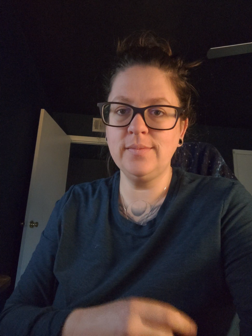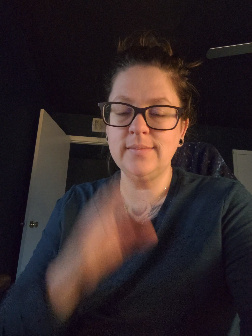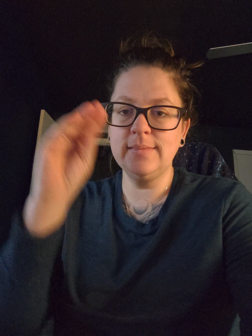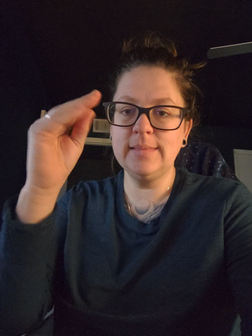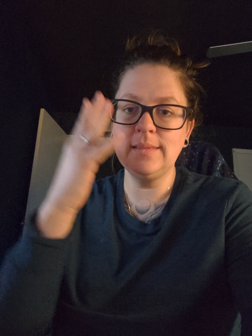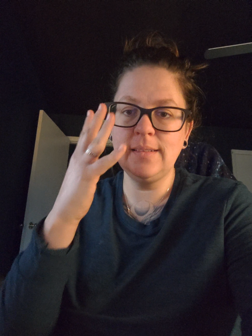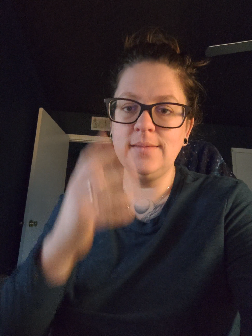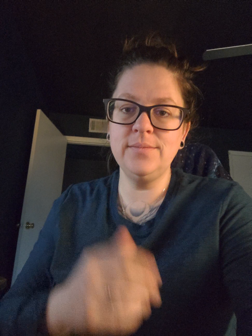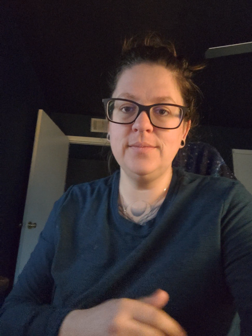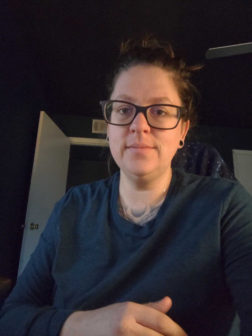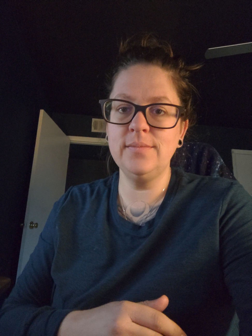sun